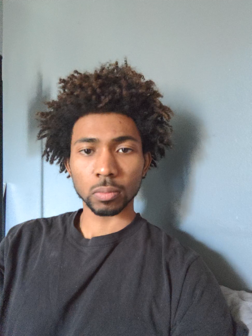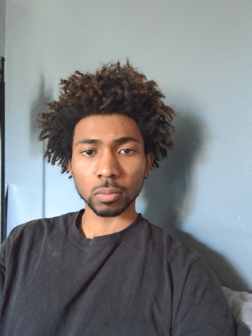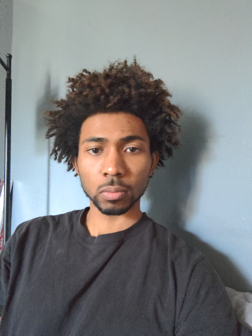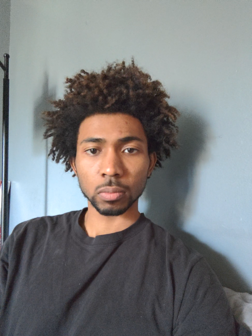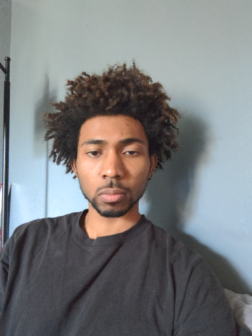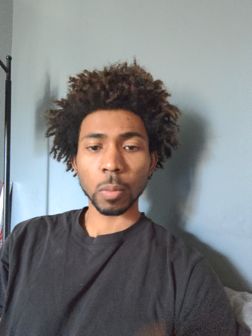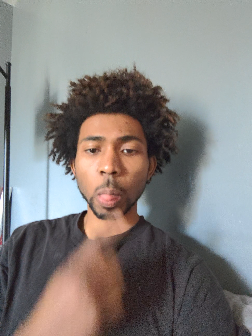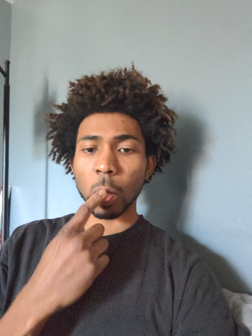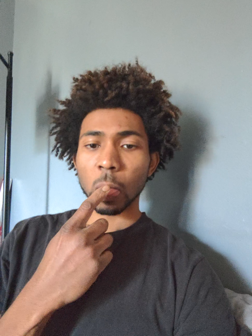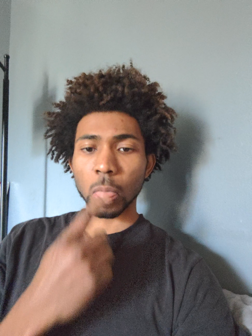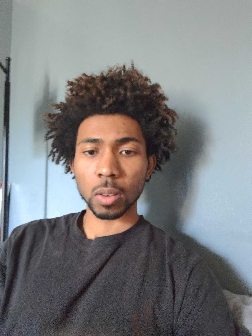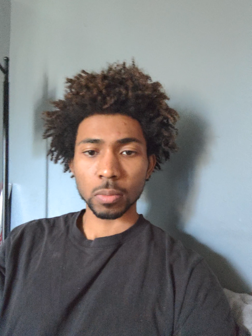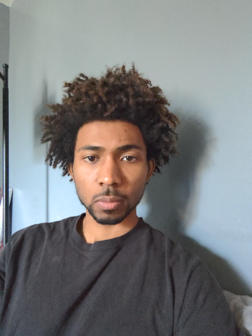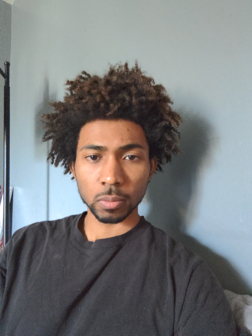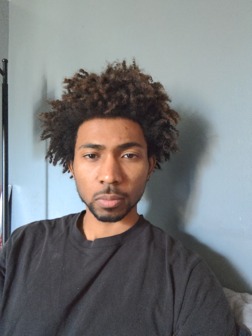tongue